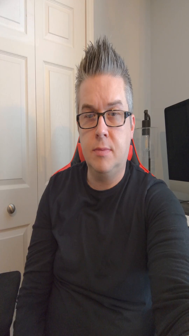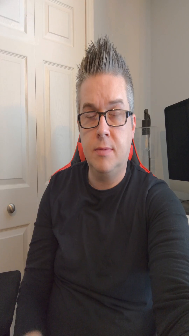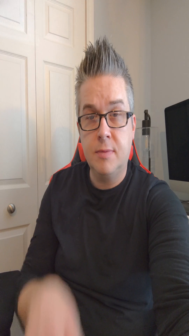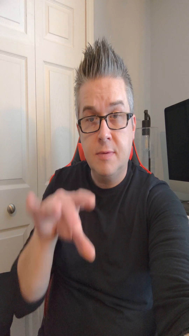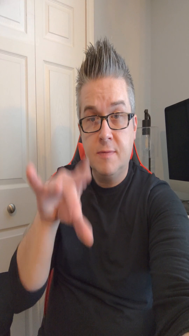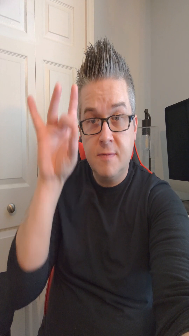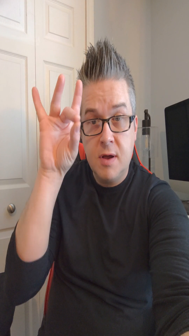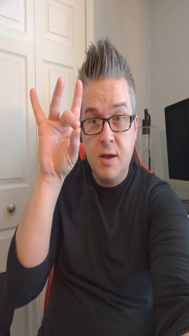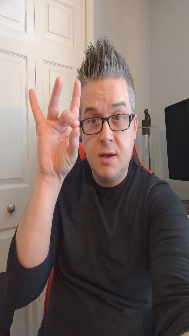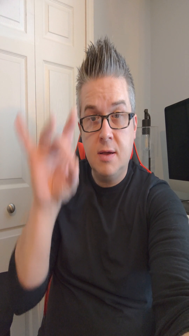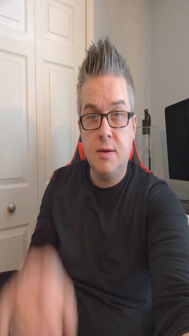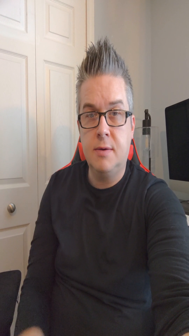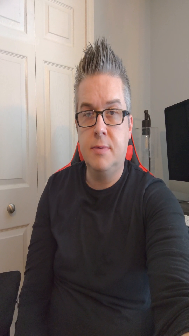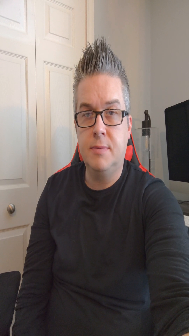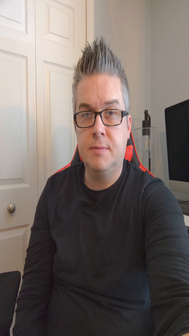find